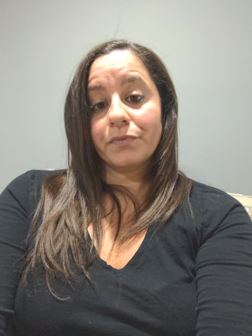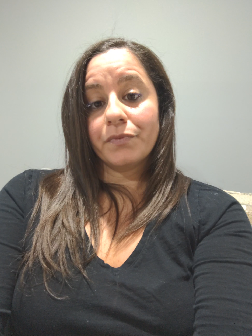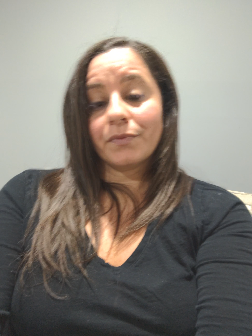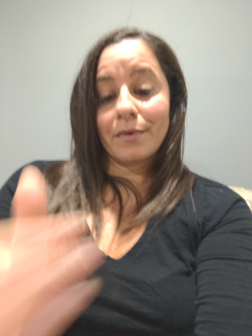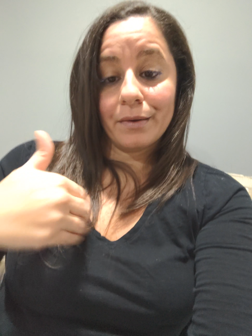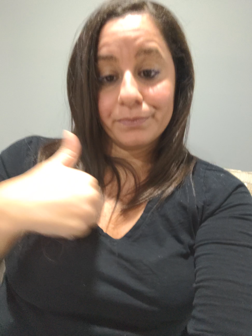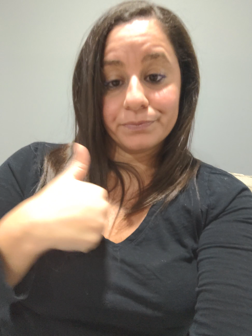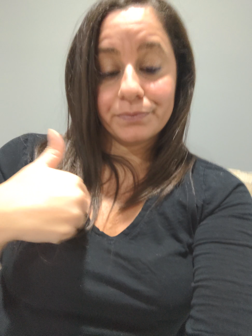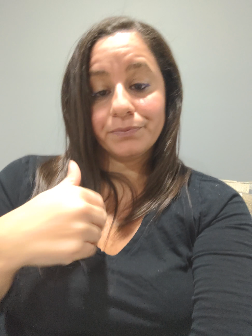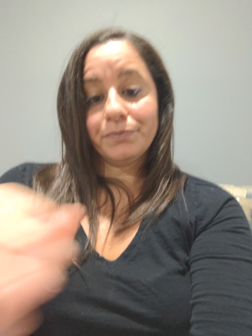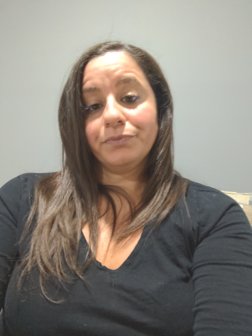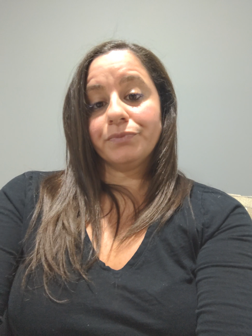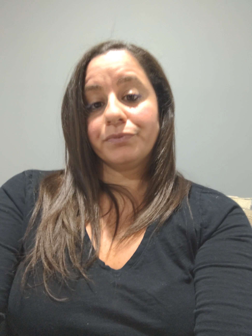animal